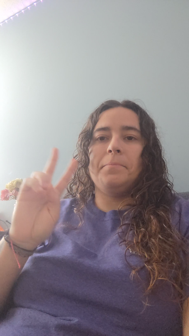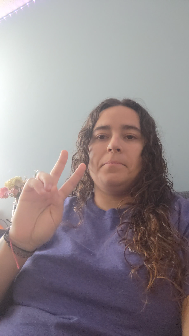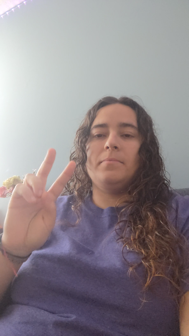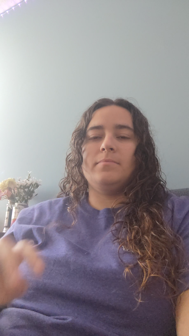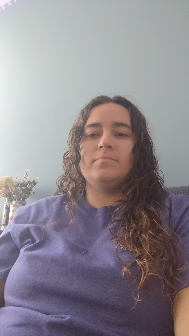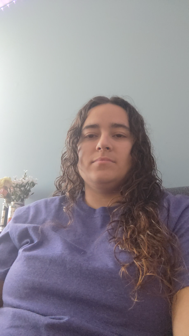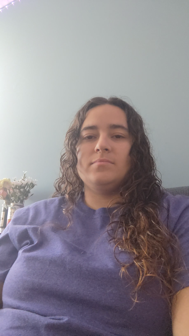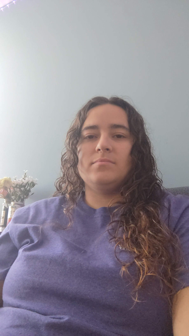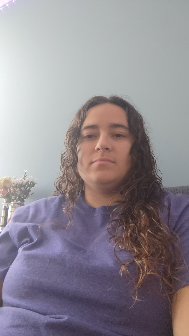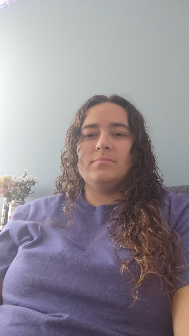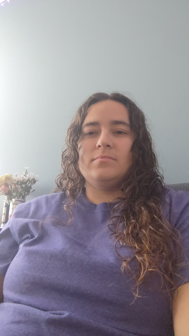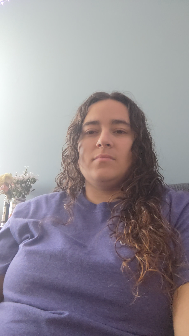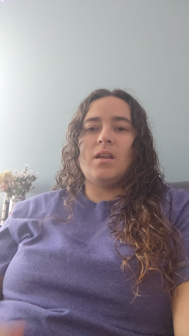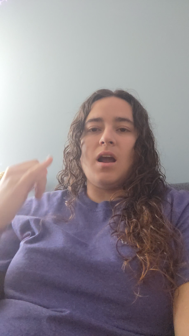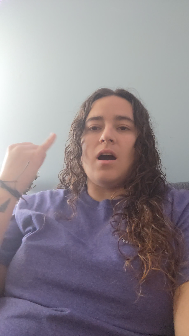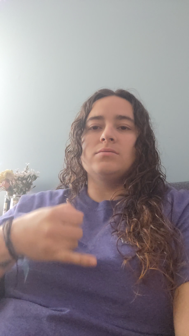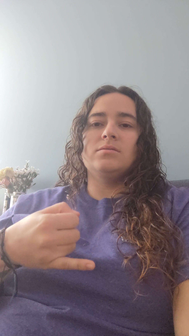last